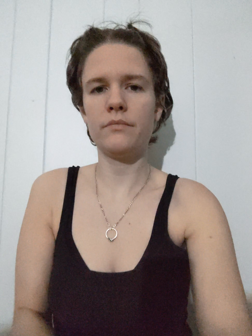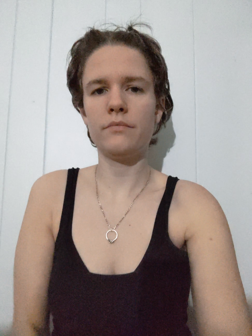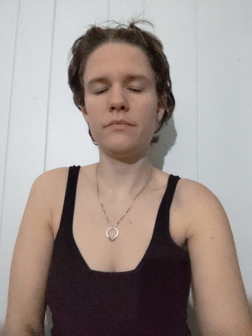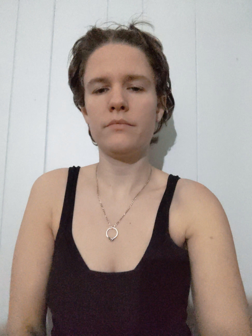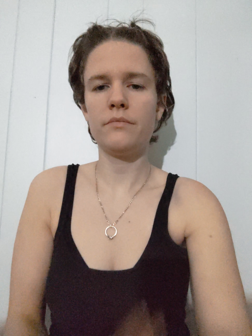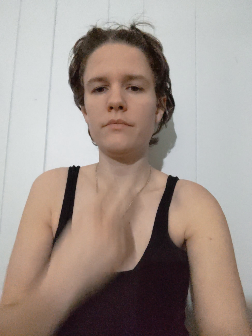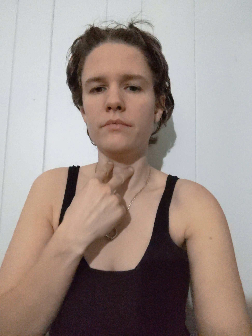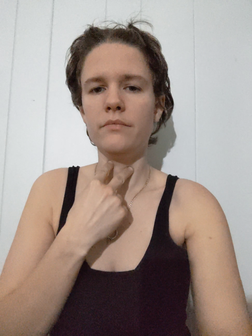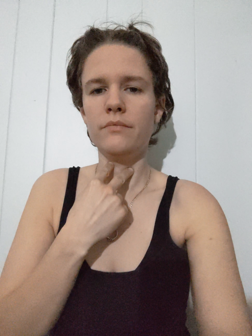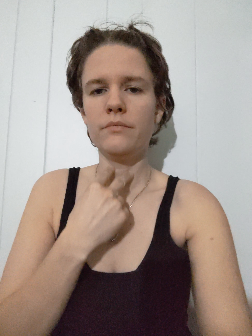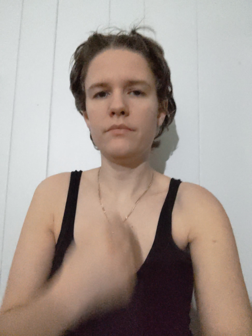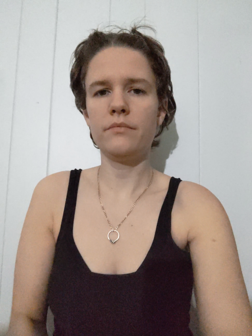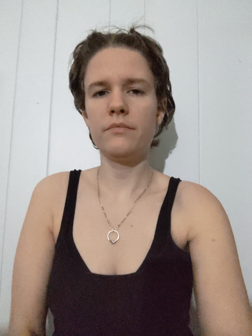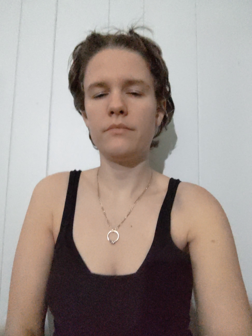stuck